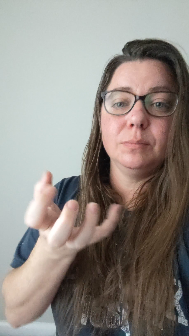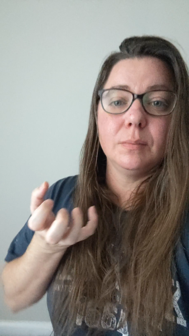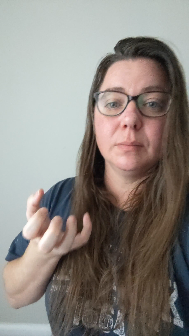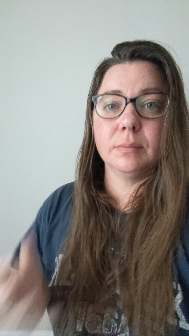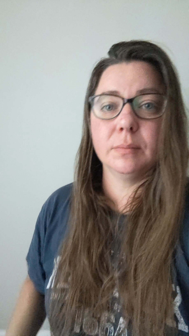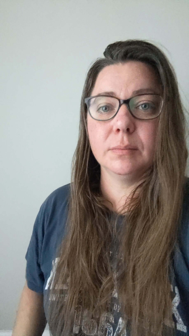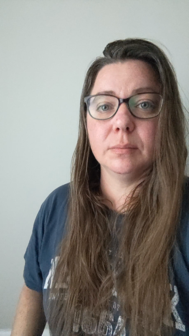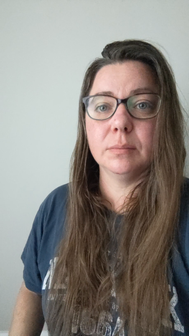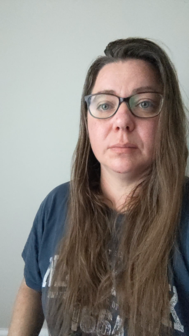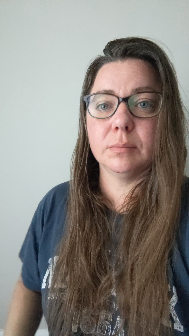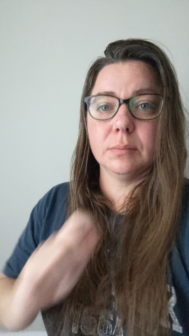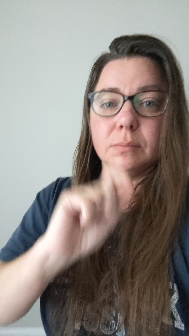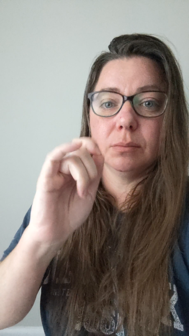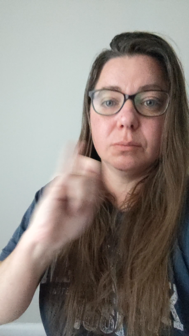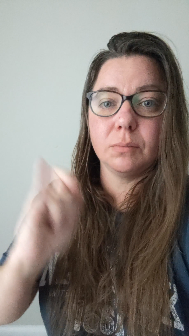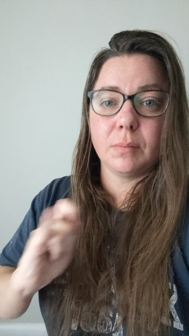draw